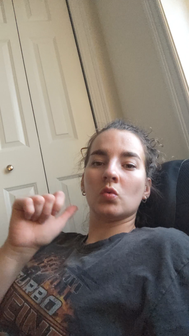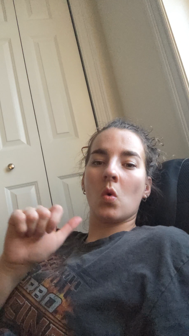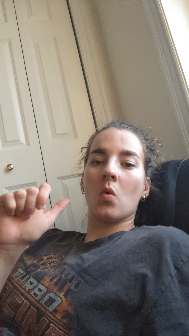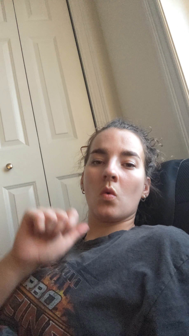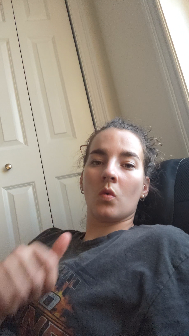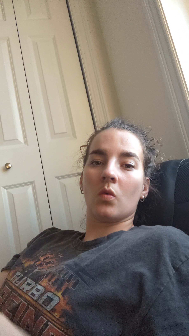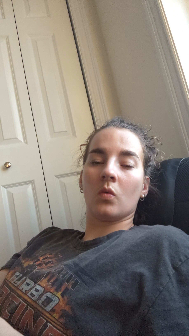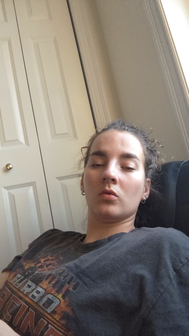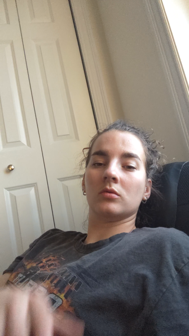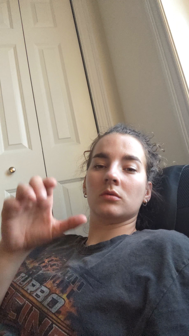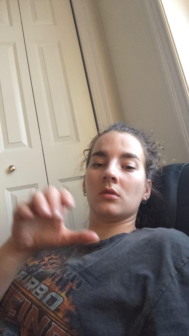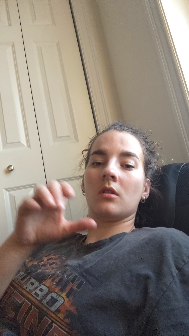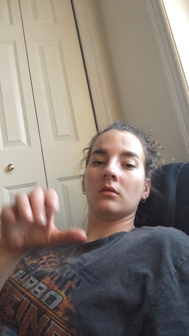does